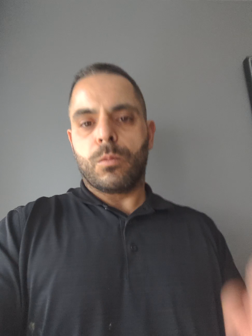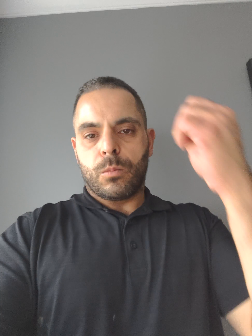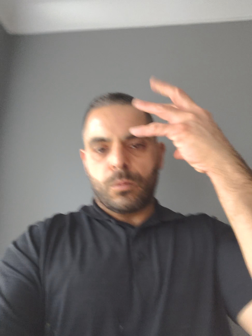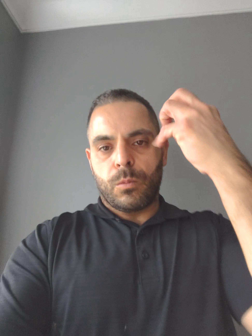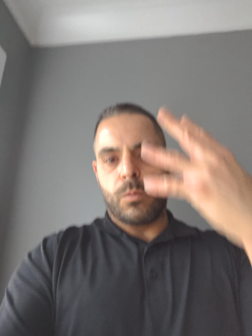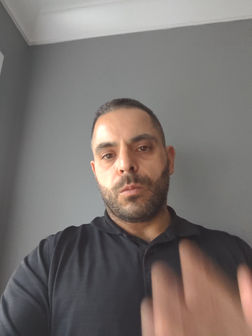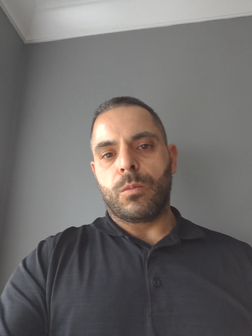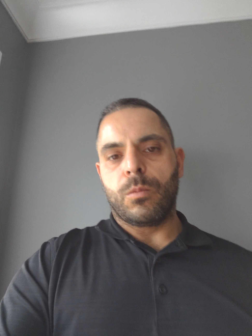face